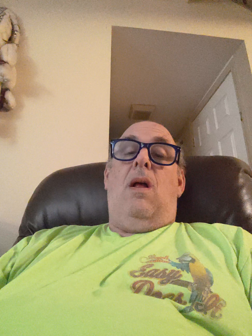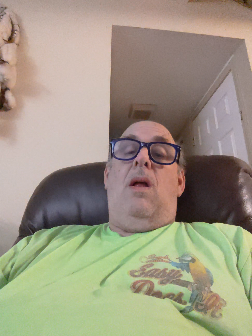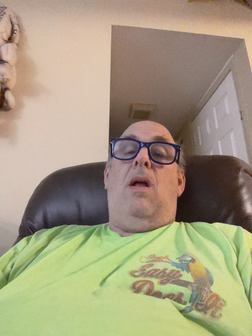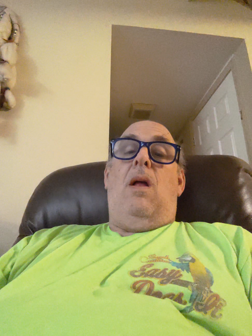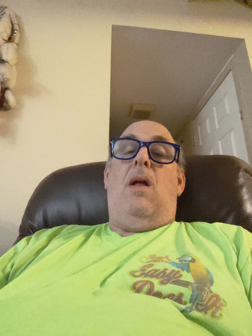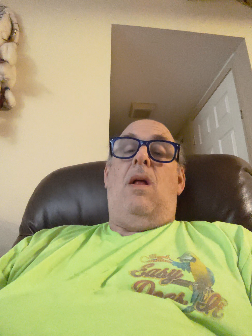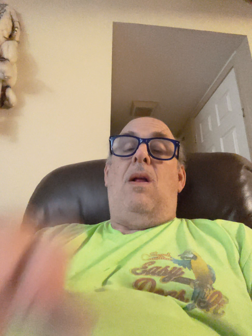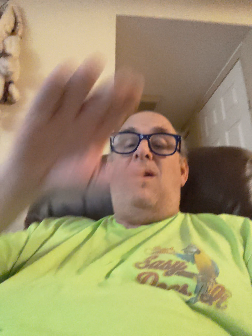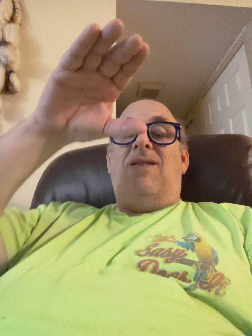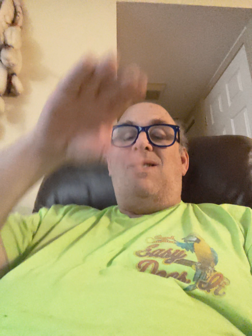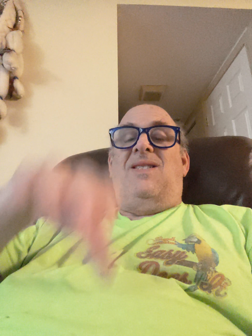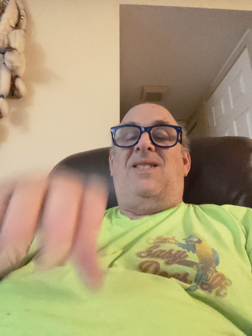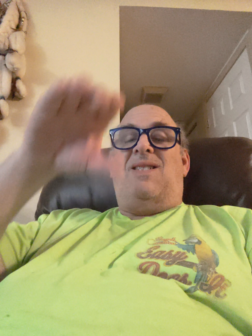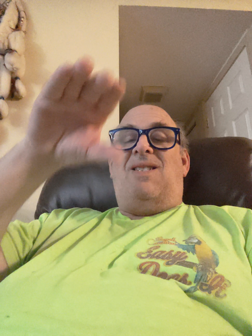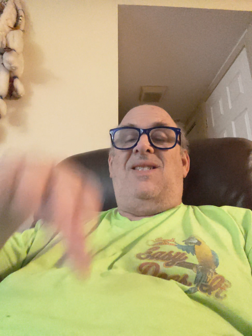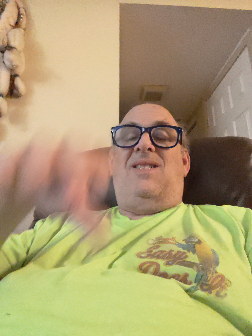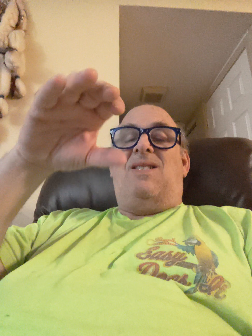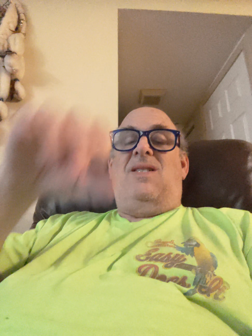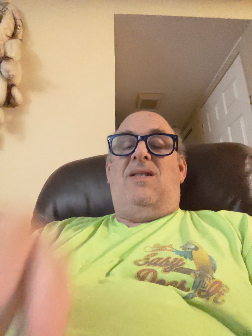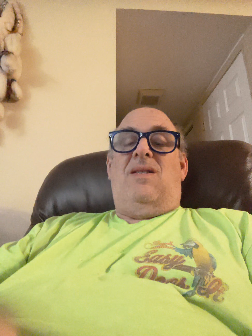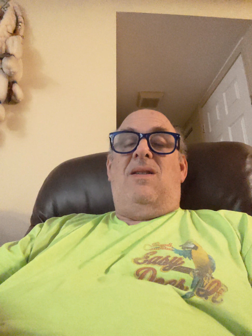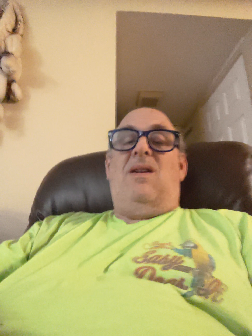alligator